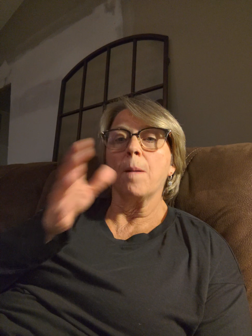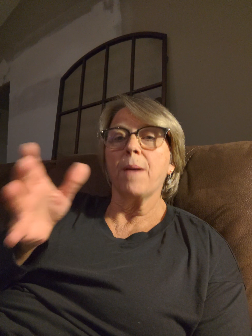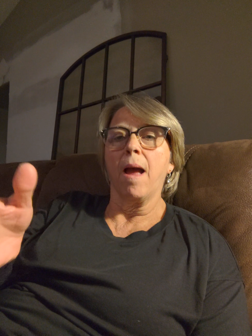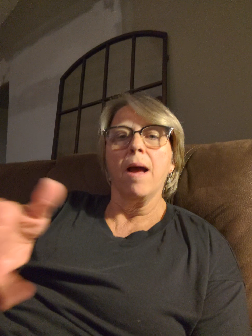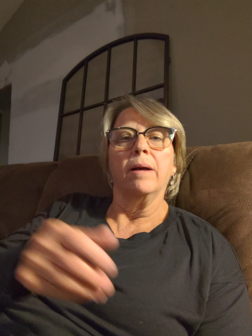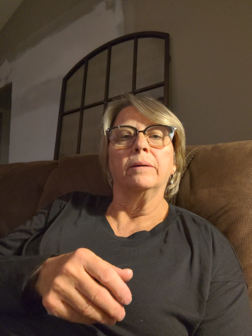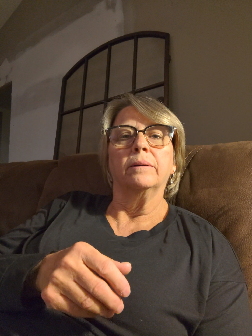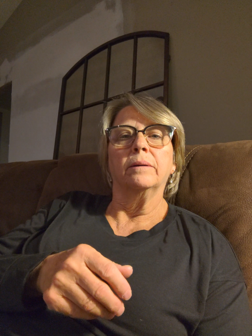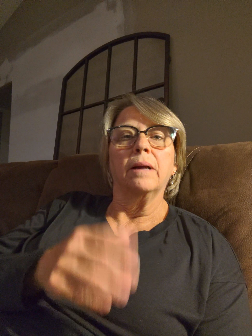grandma